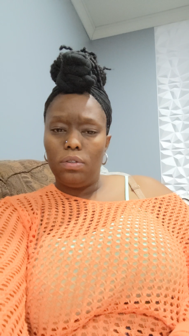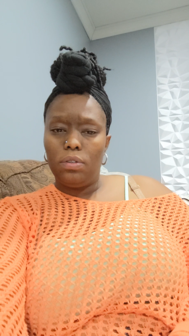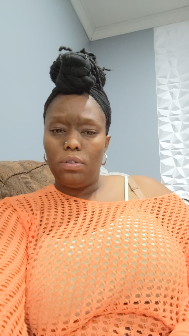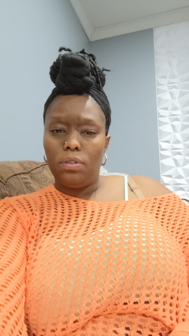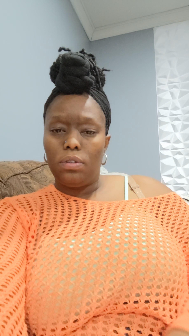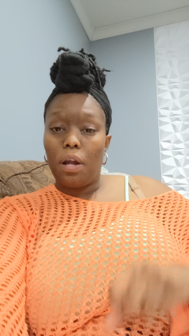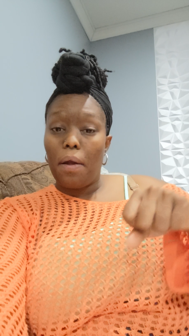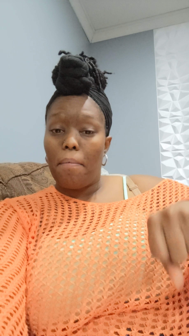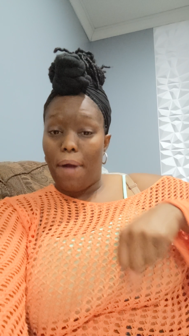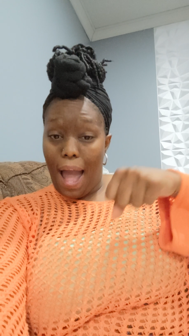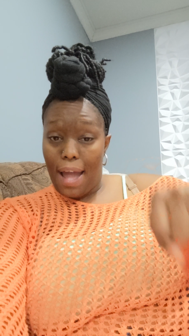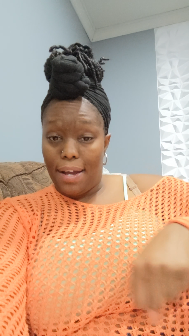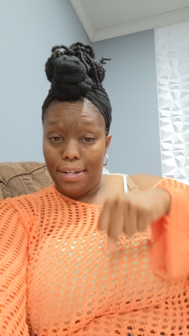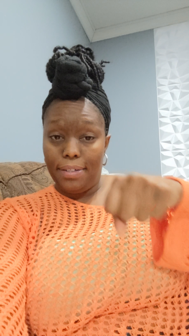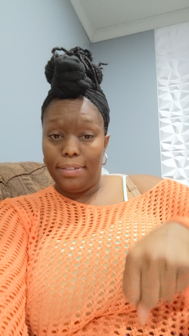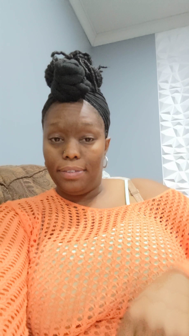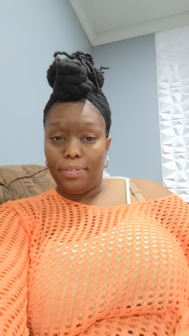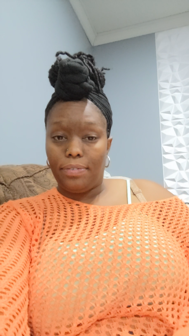bicycle